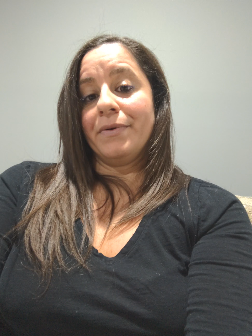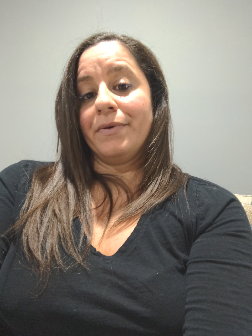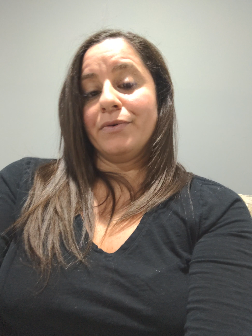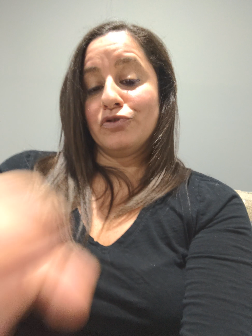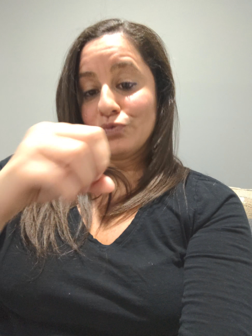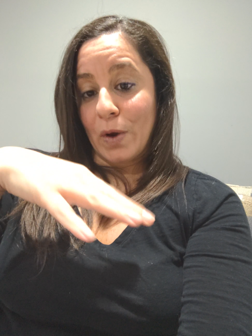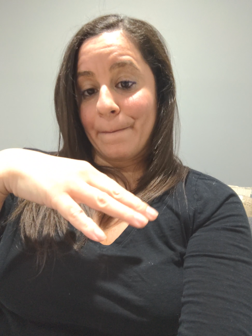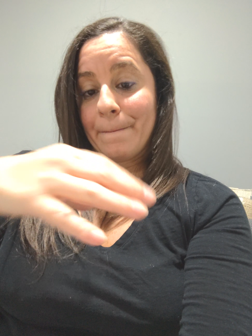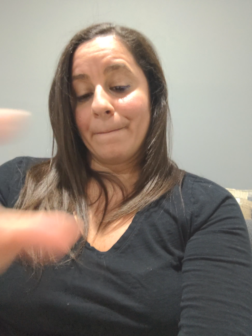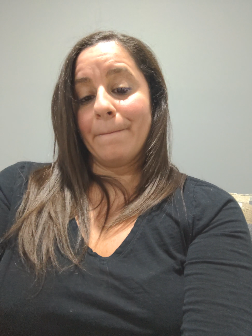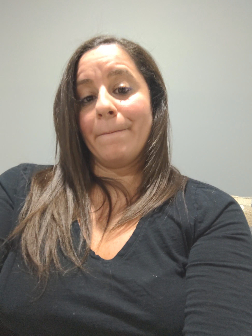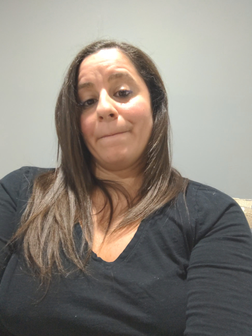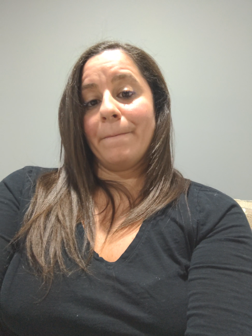drop